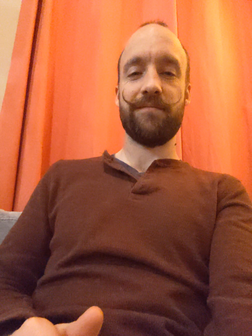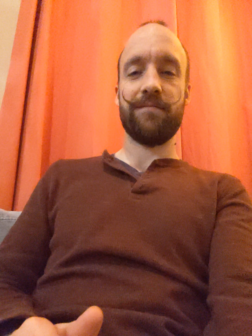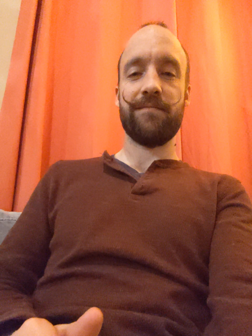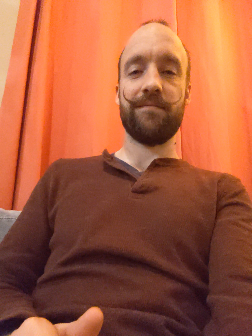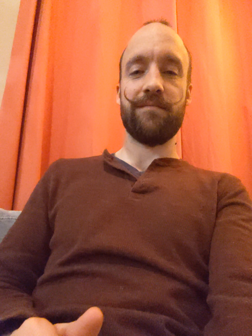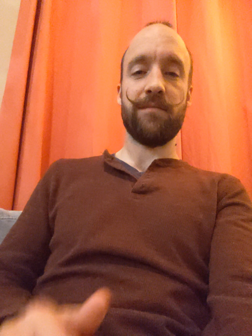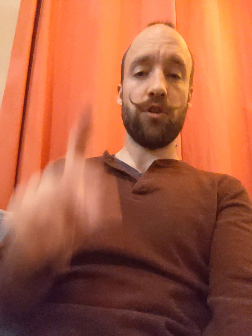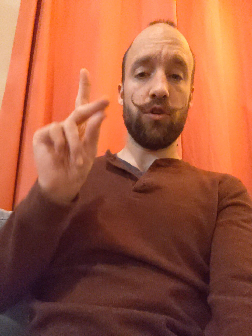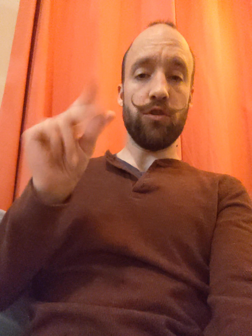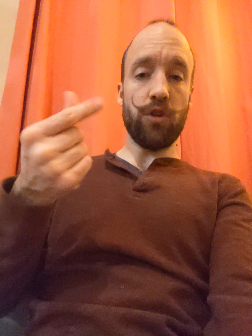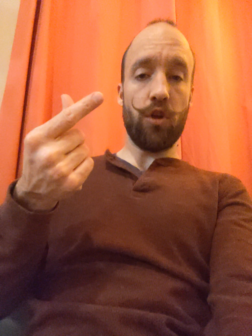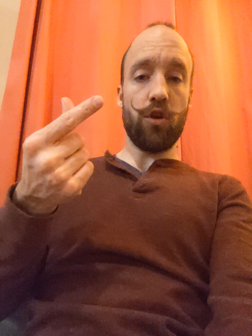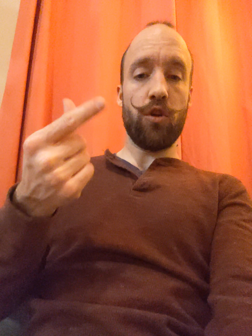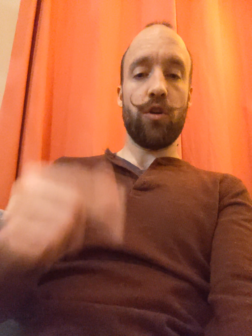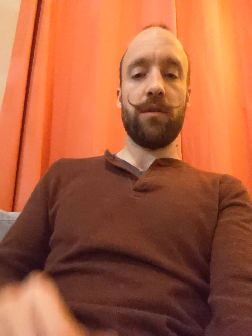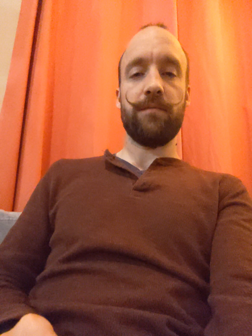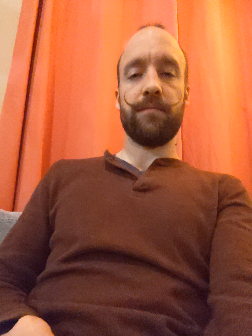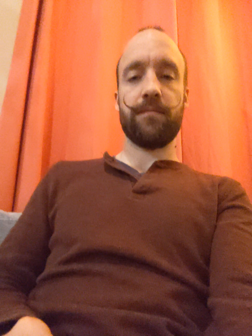dog